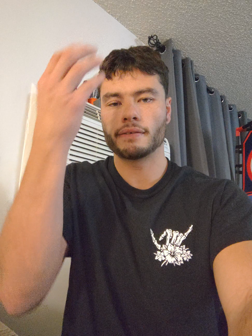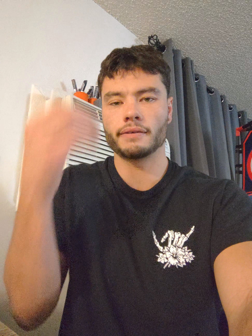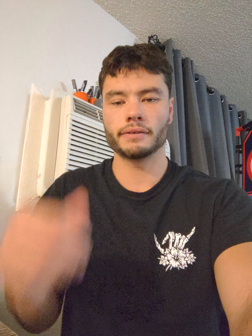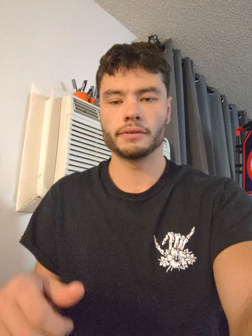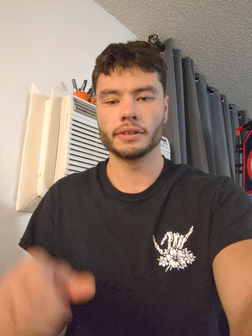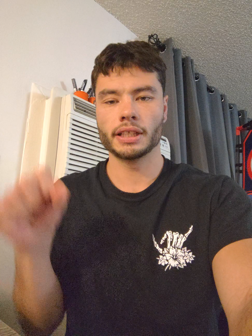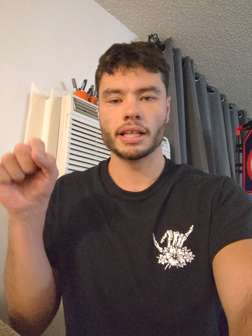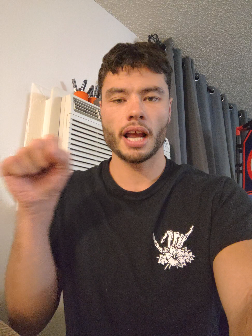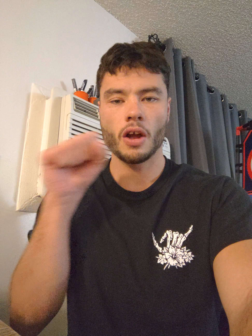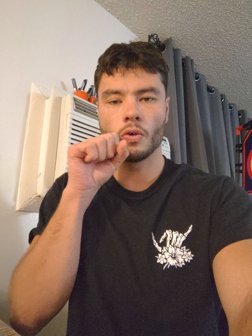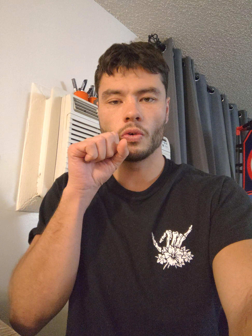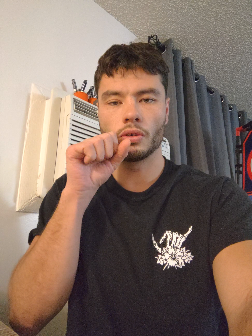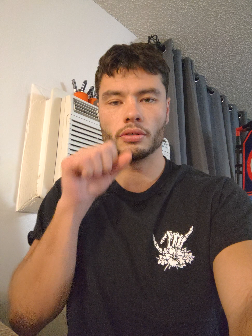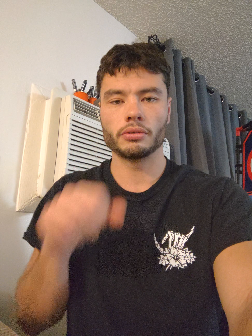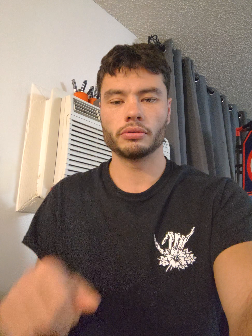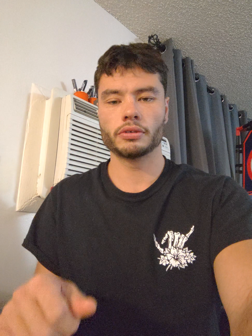carrot